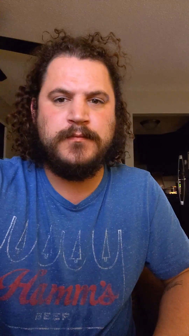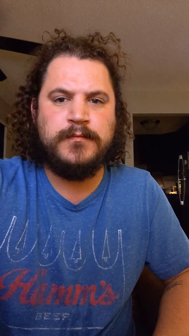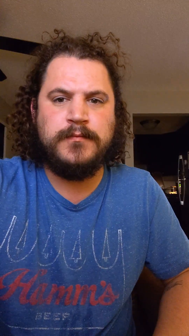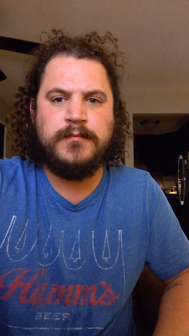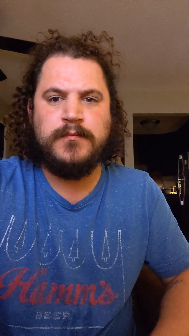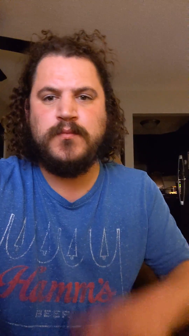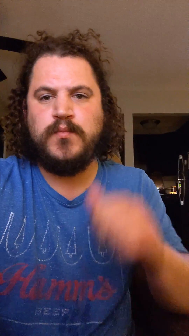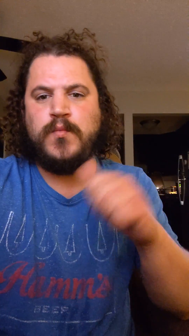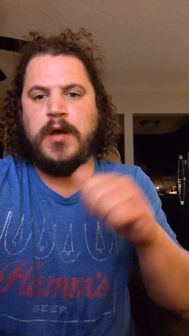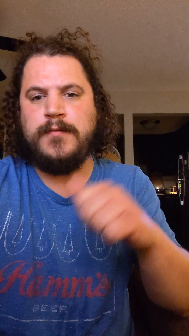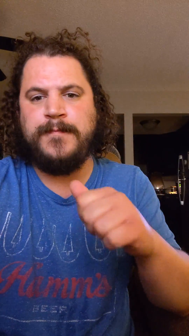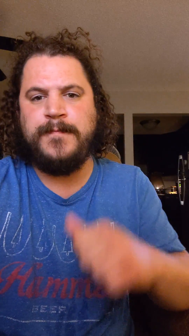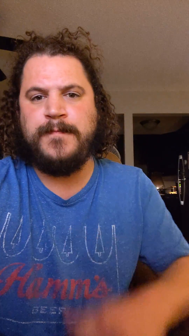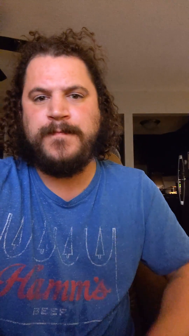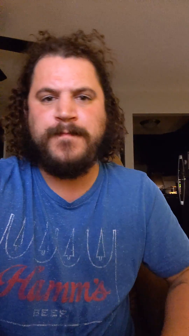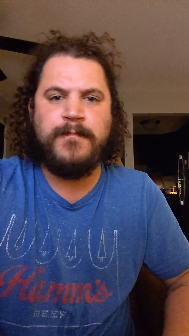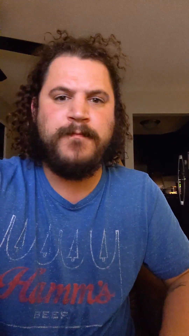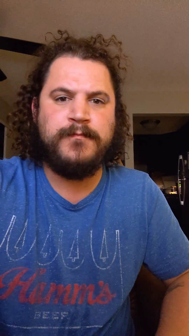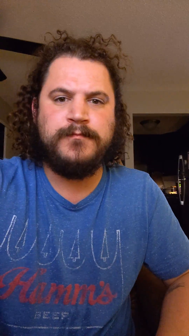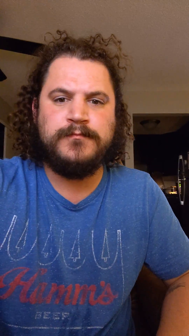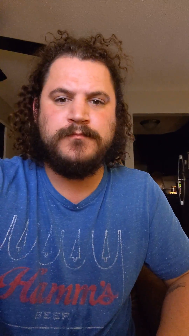rock